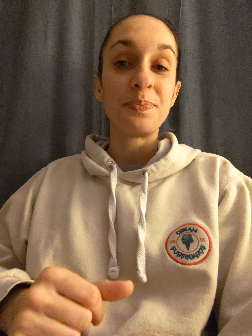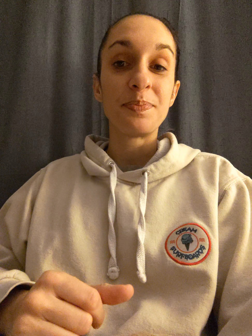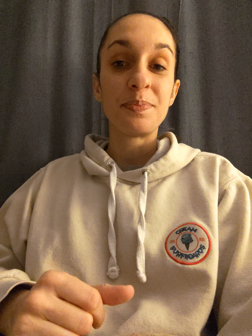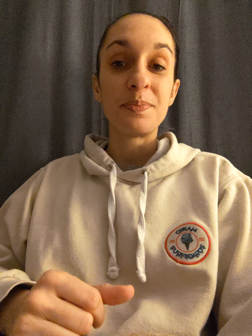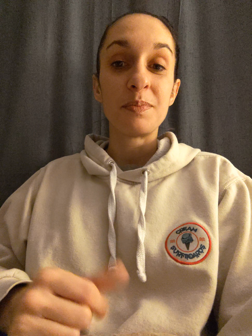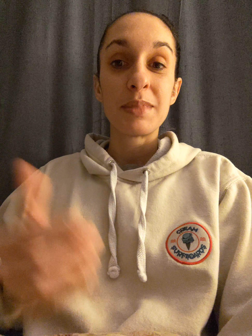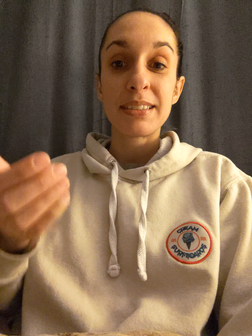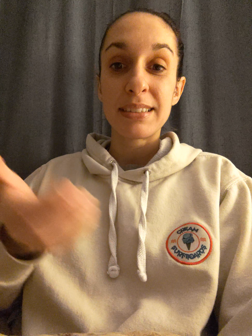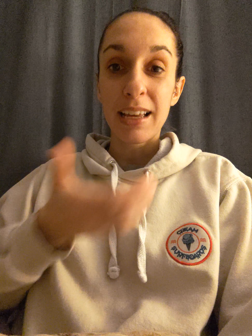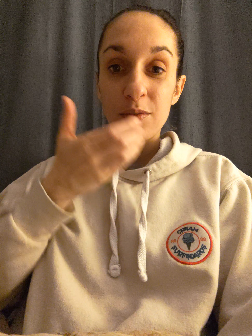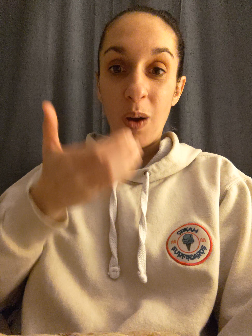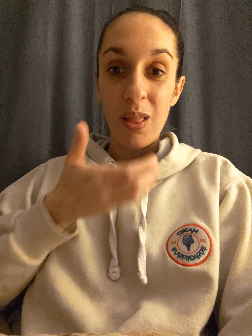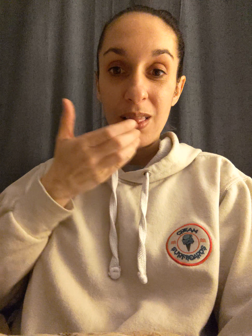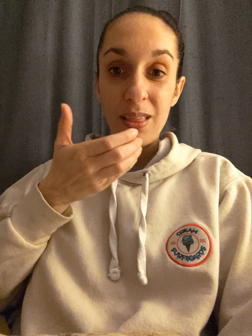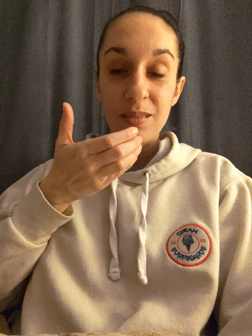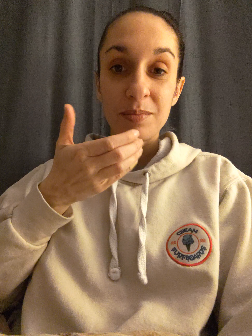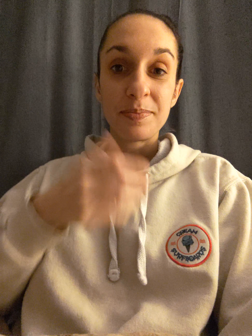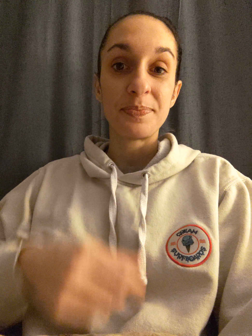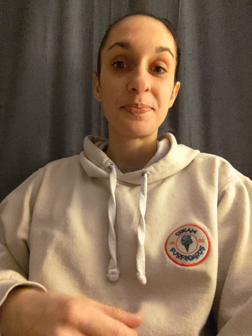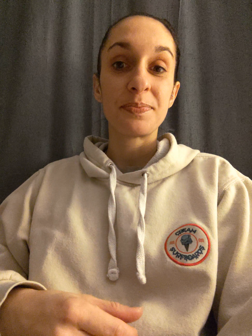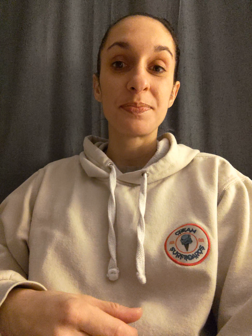cereal